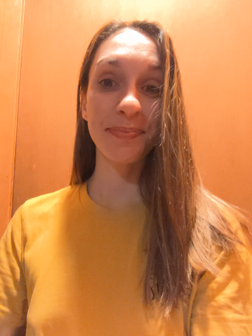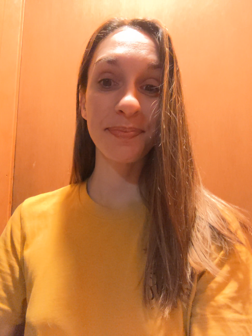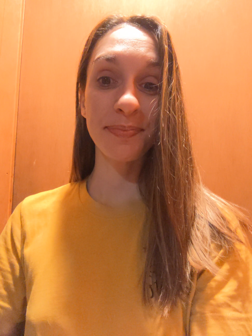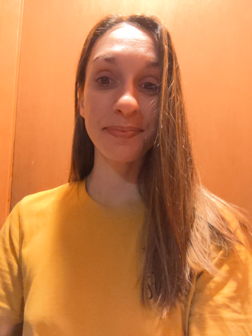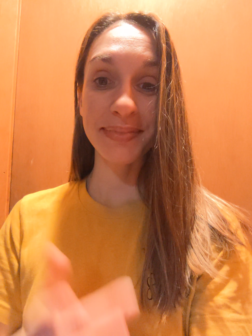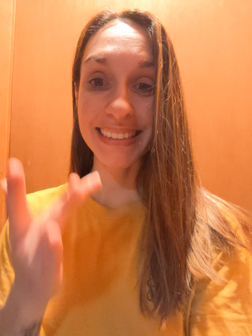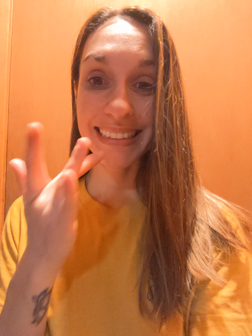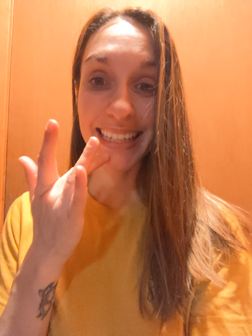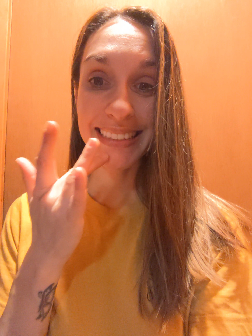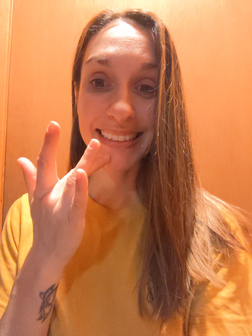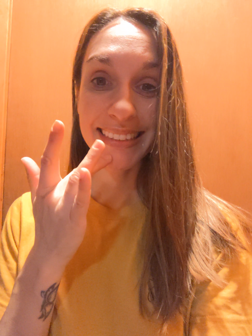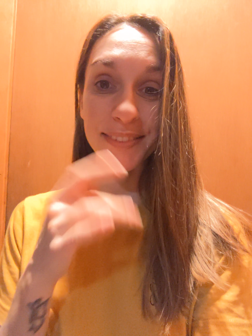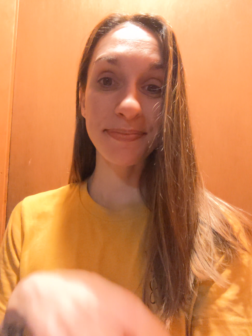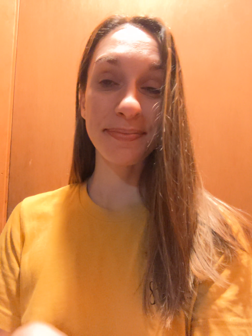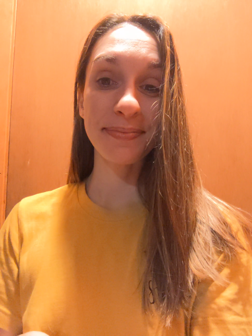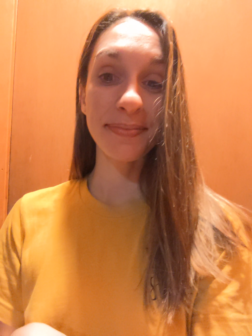taste